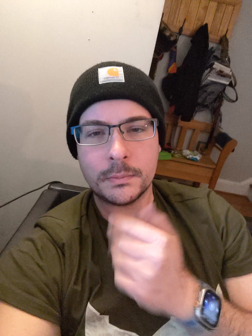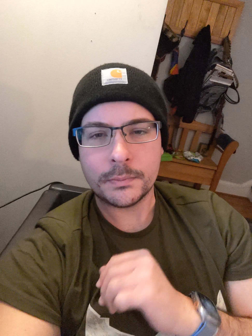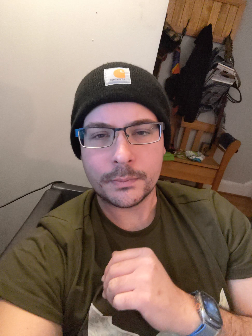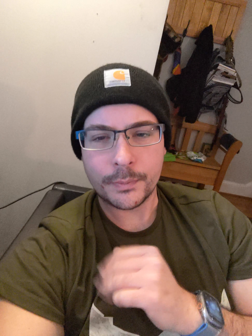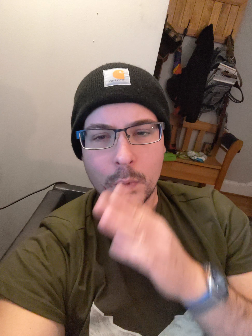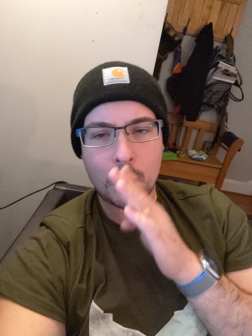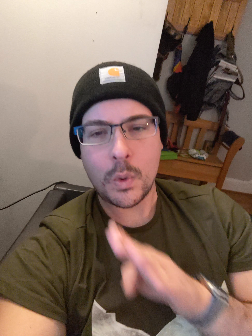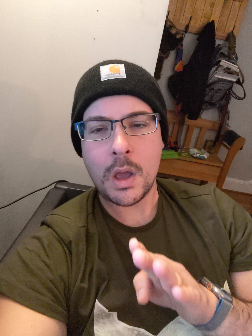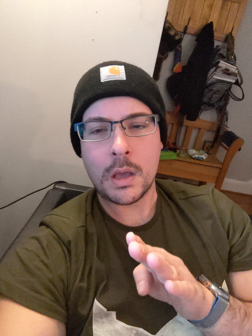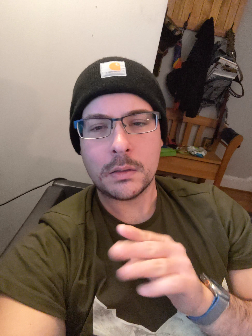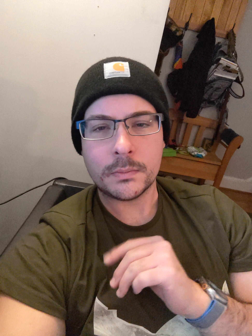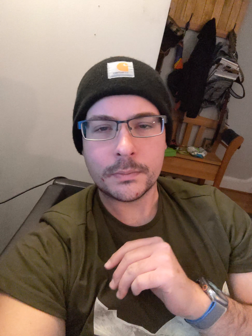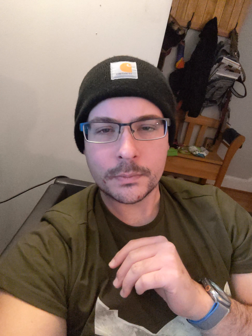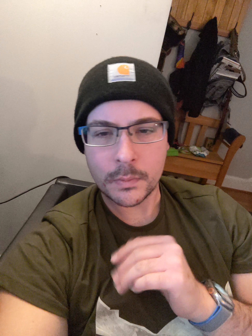quiet